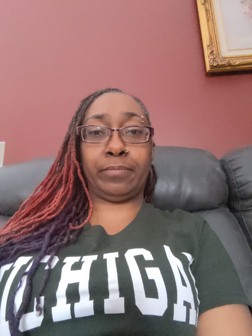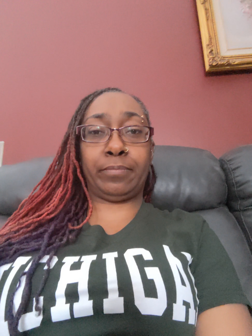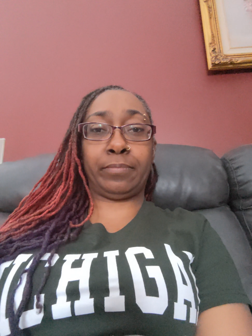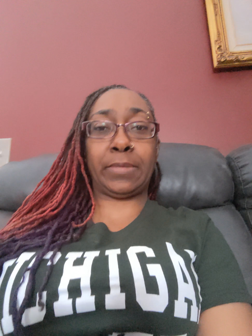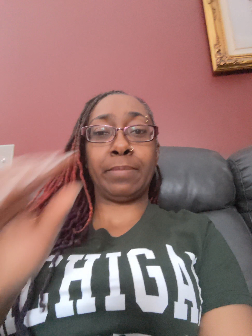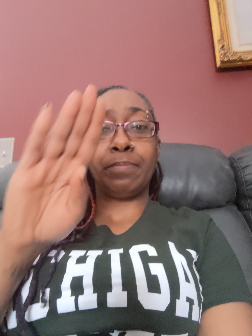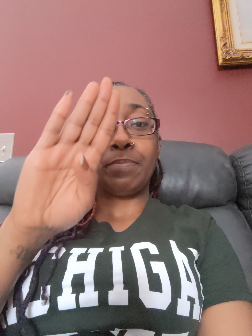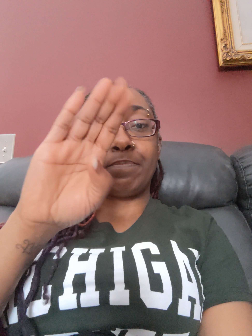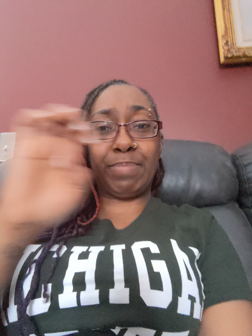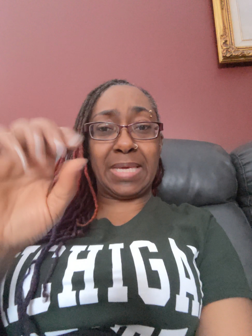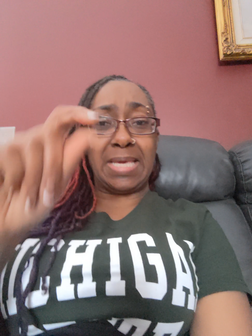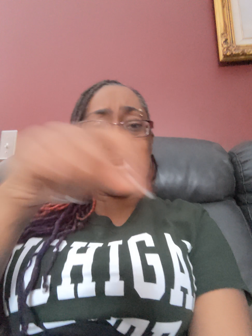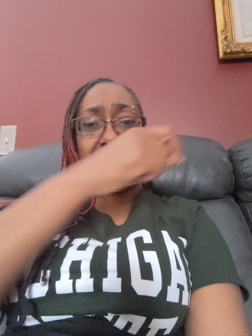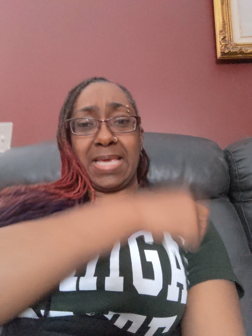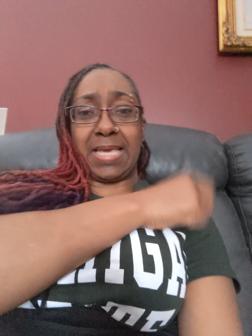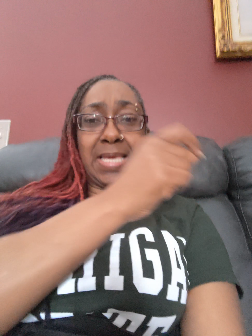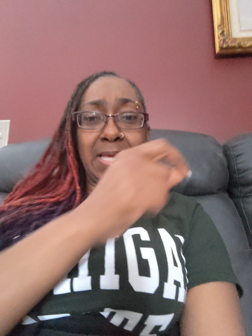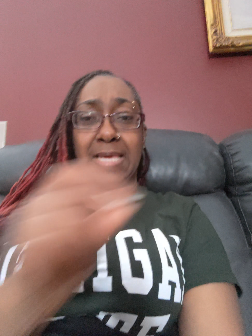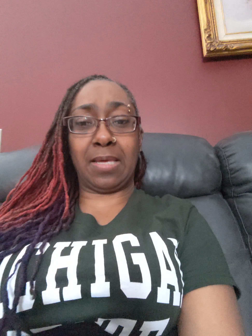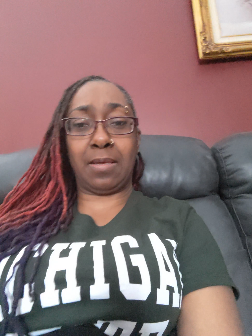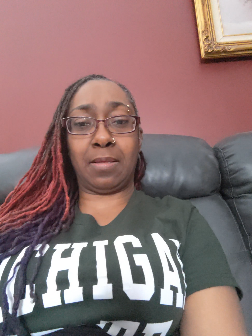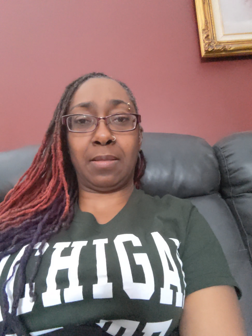bee